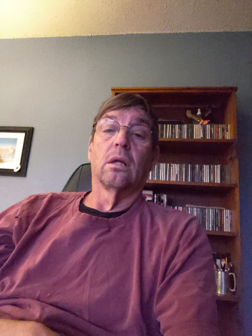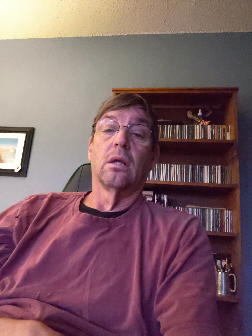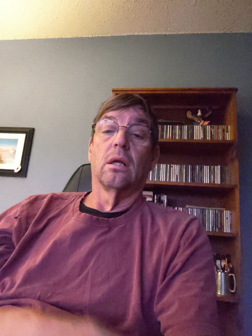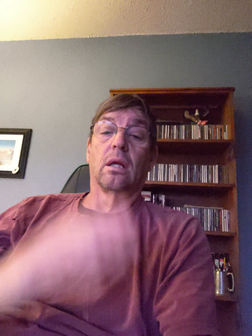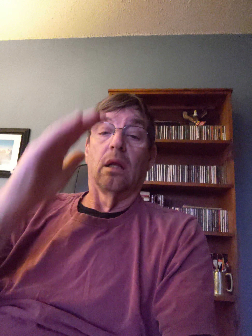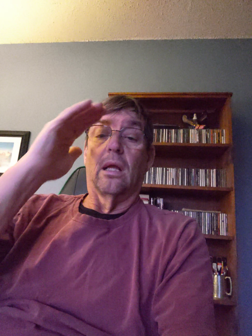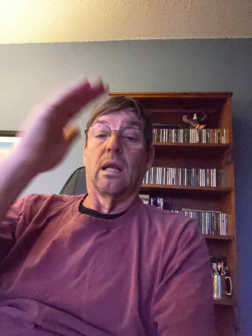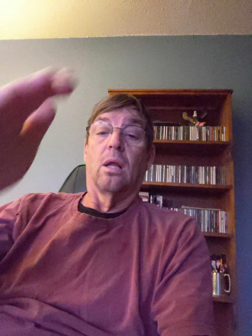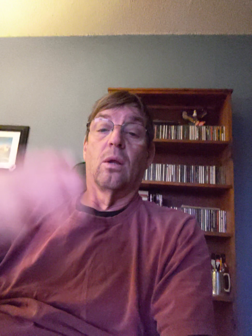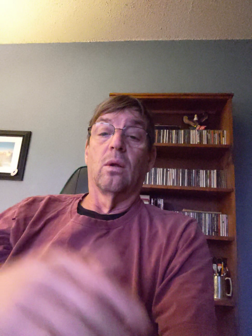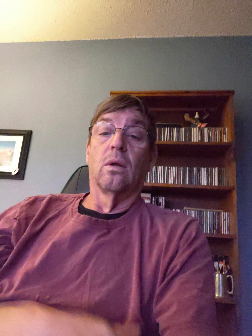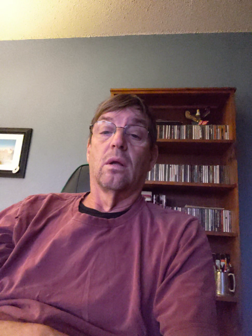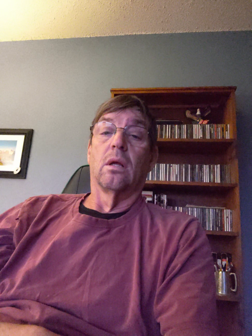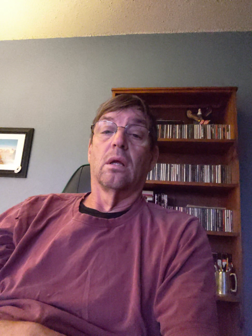hello